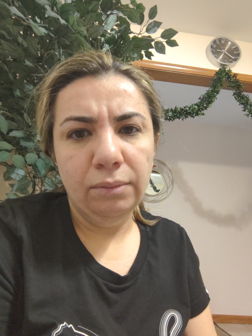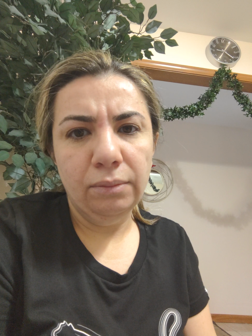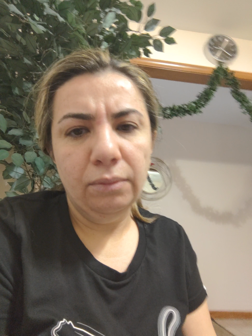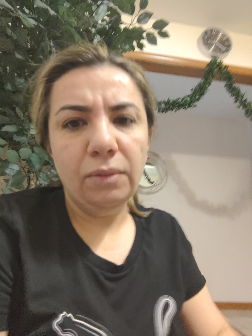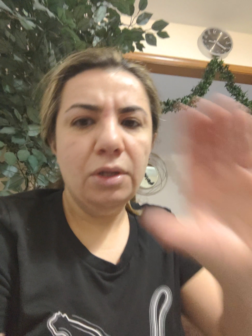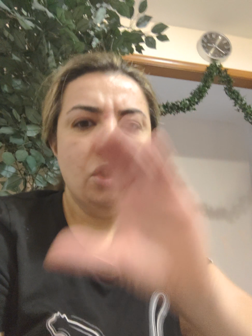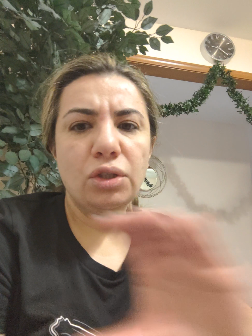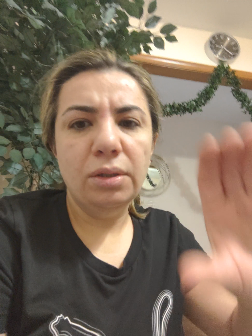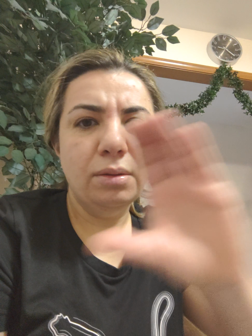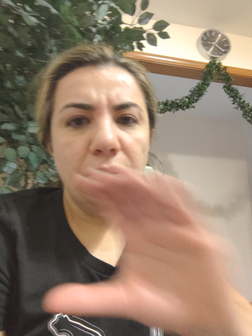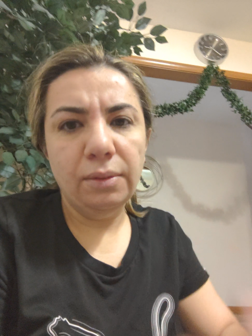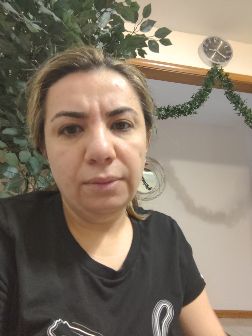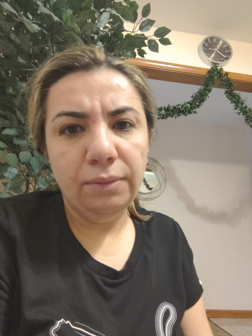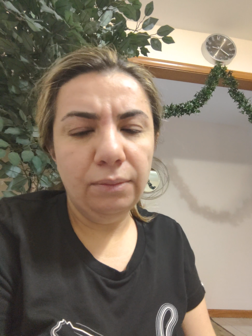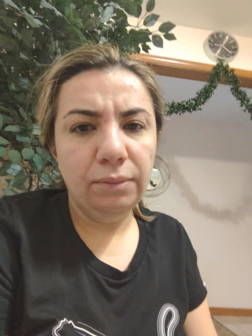chocolate